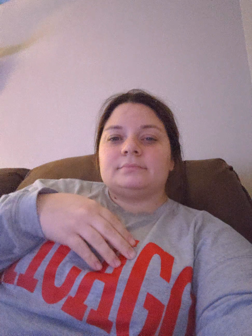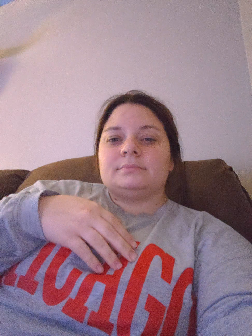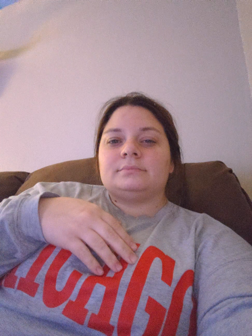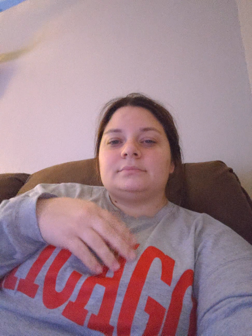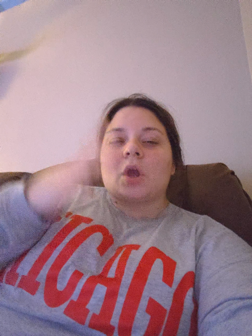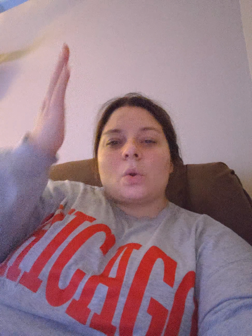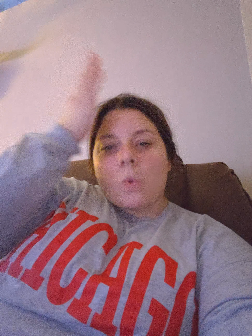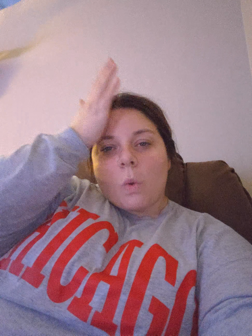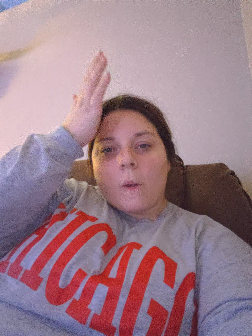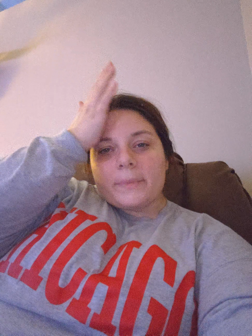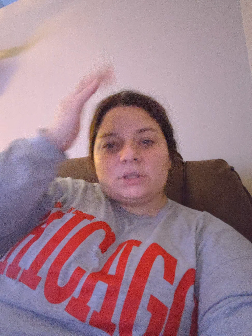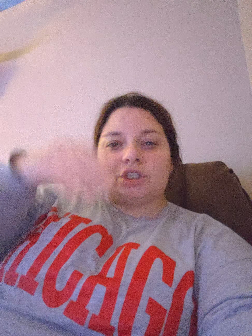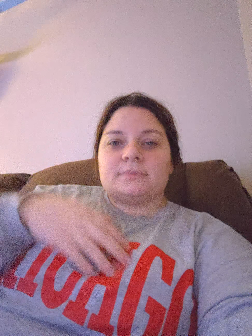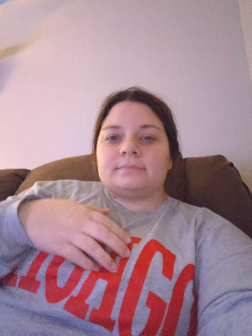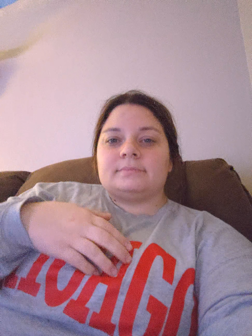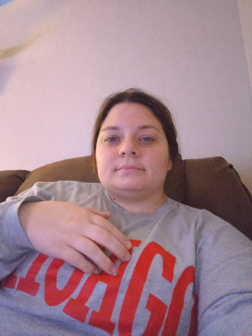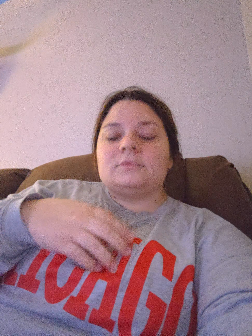garbage